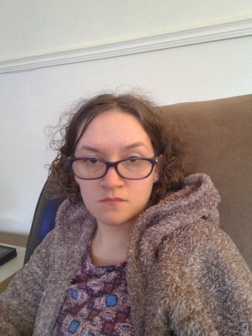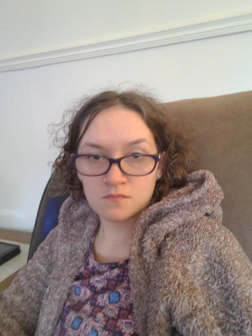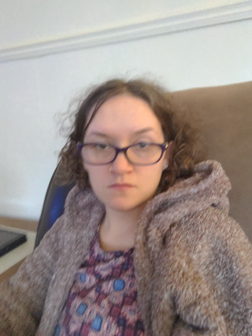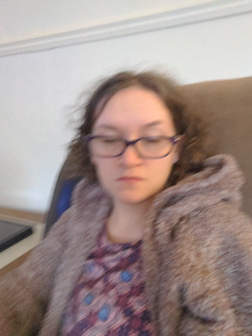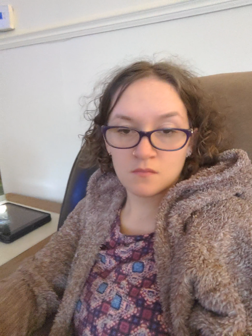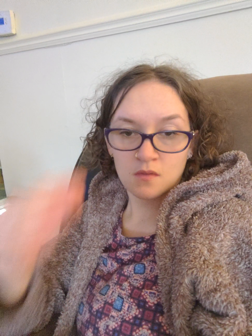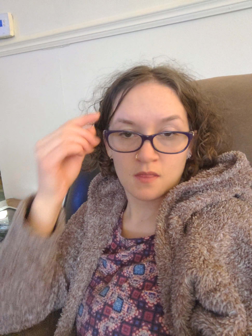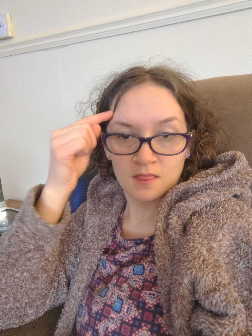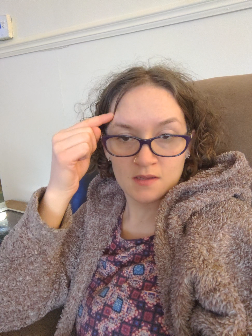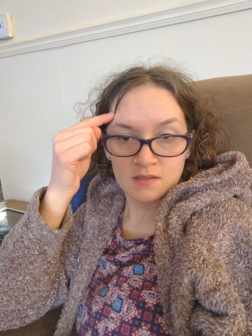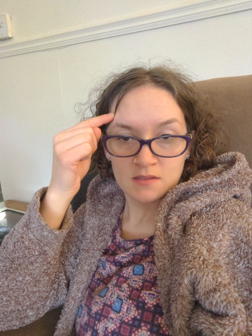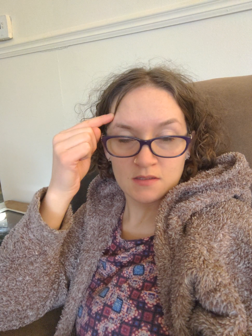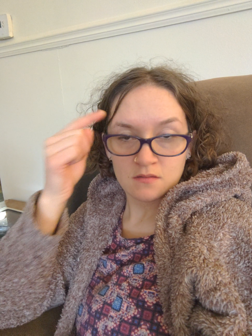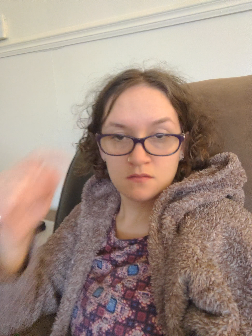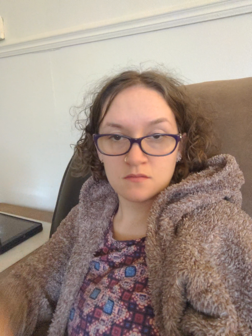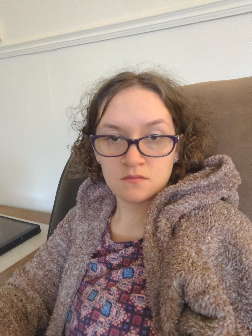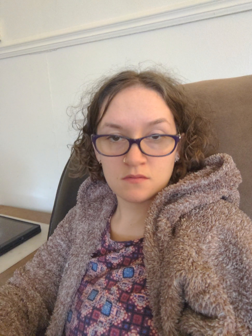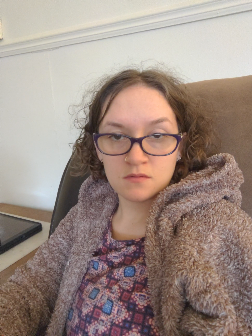think